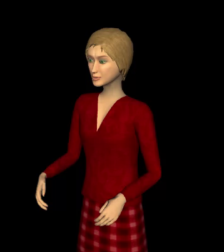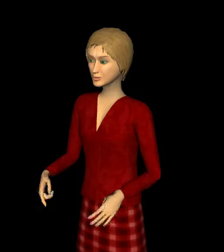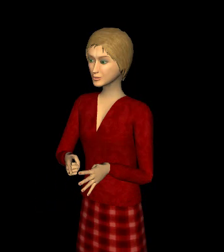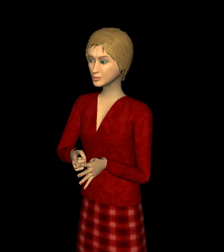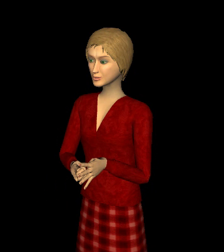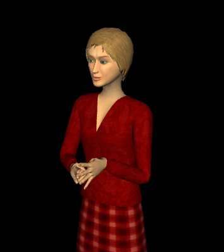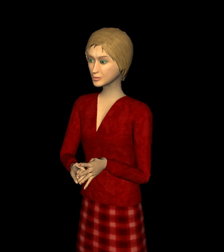موسم